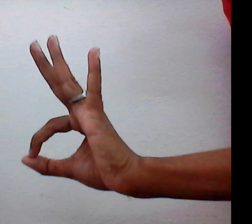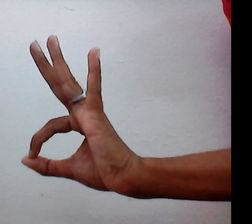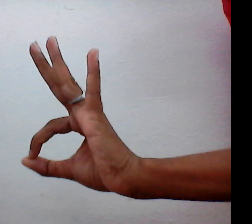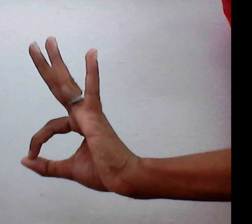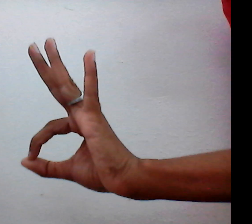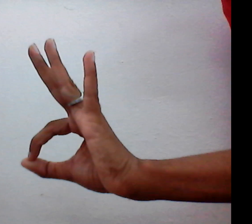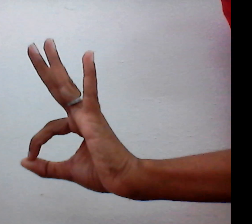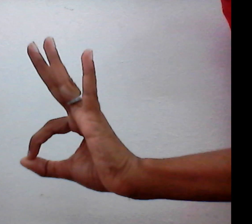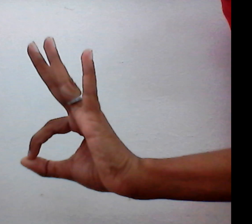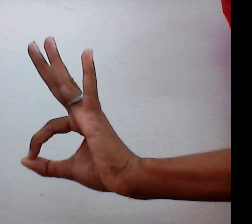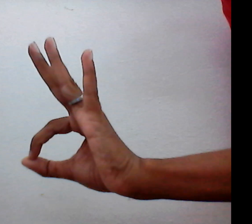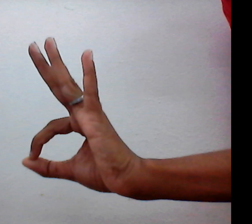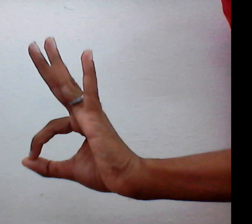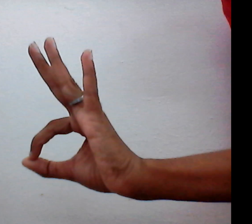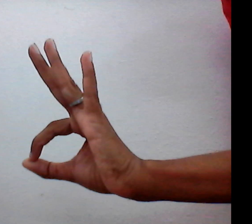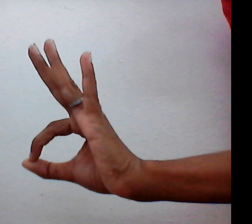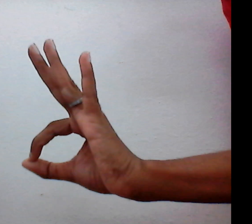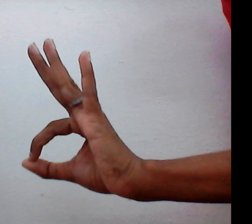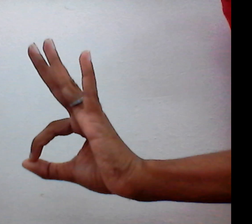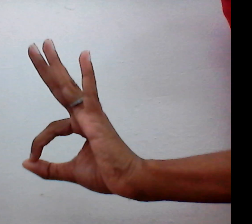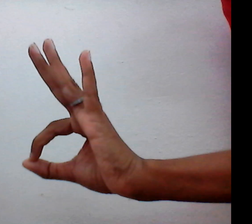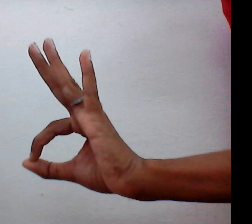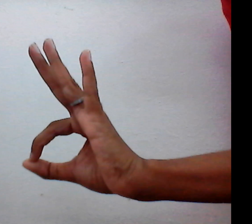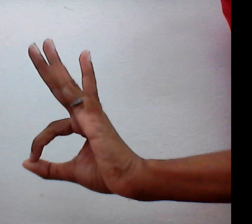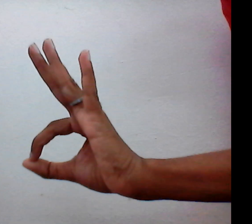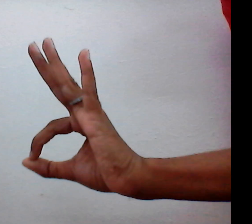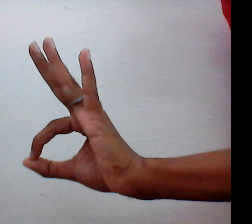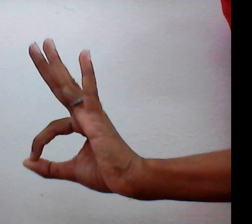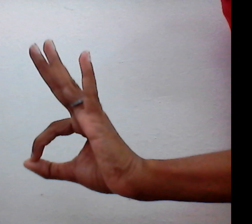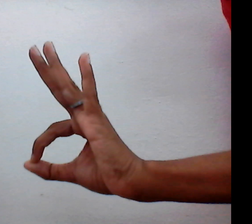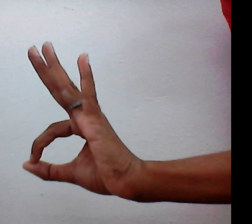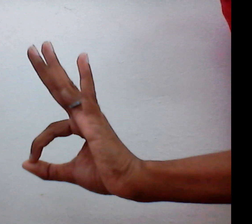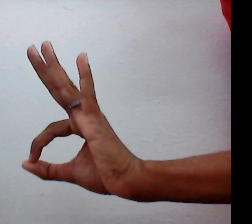ഒ